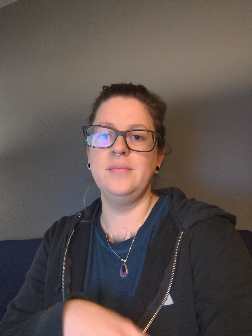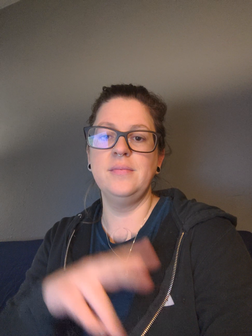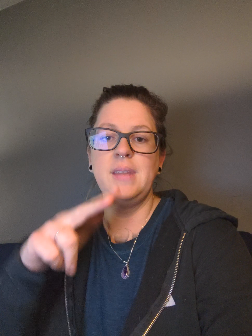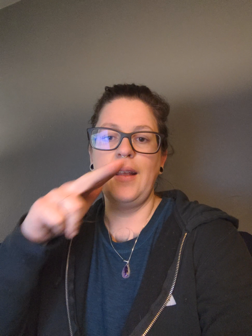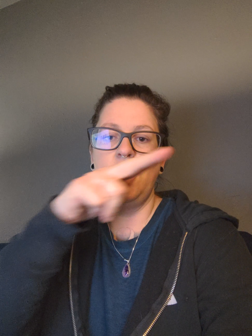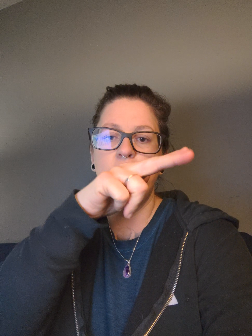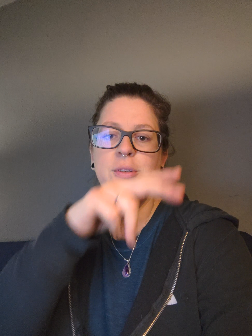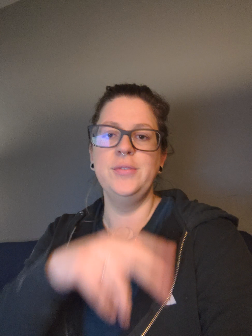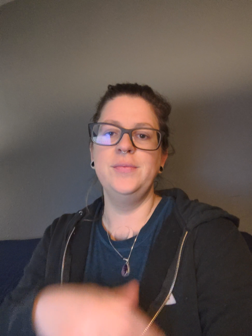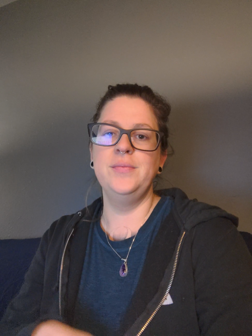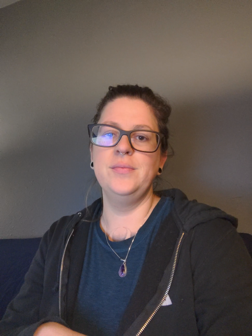helicopter